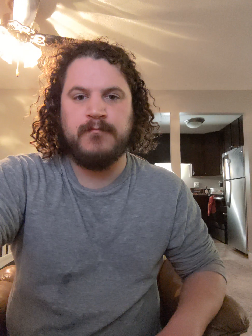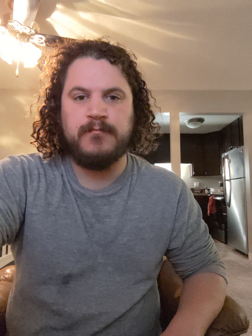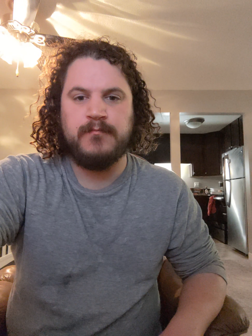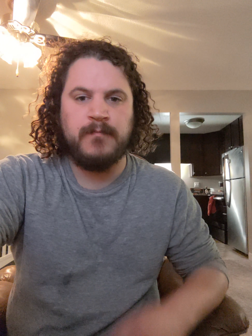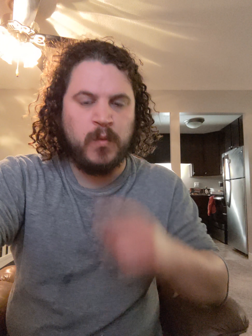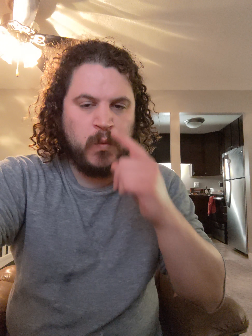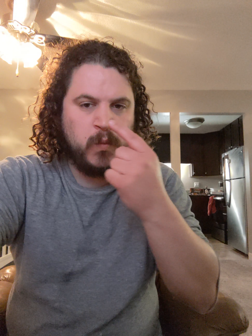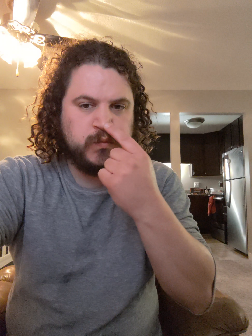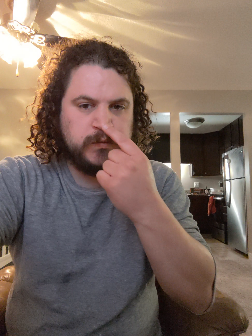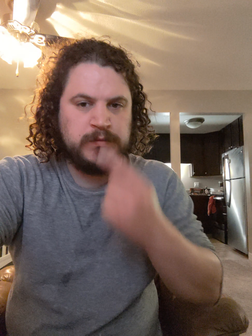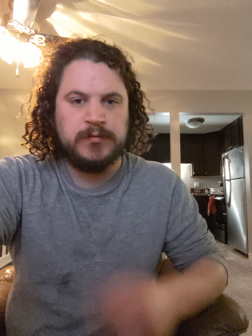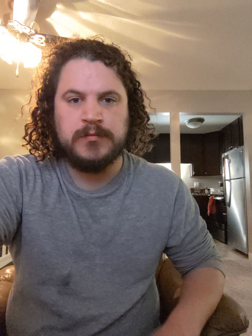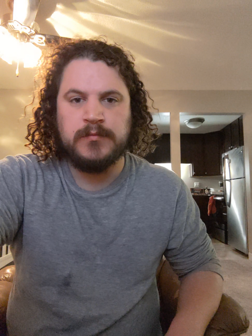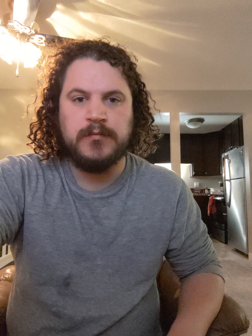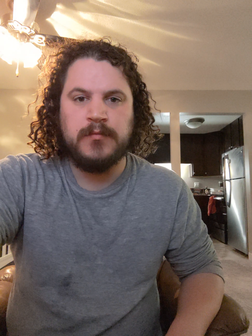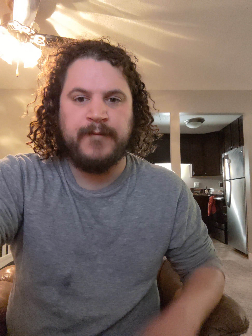nose